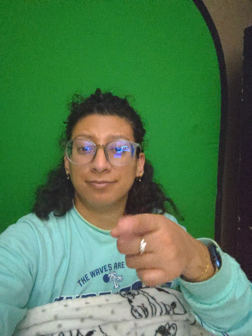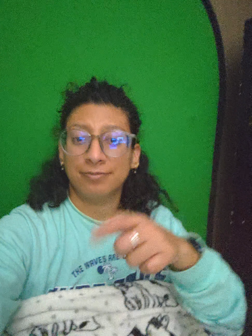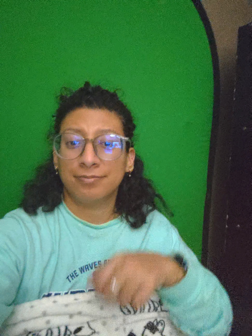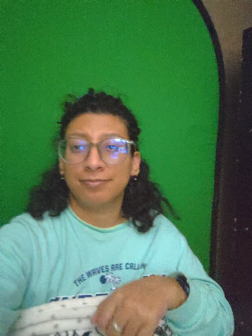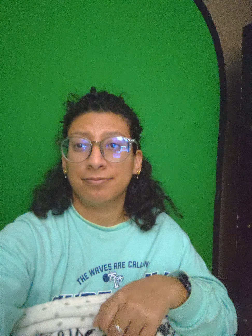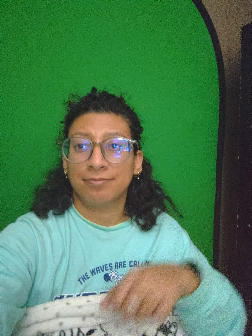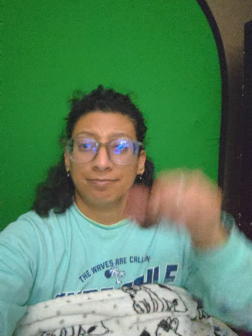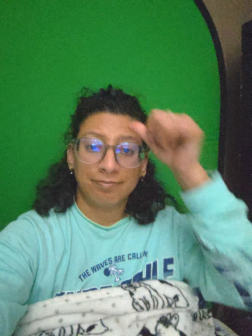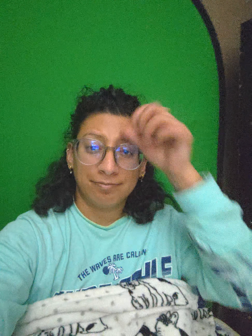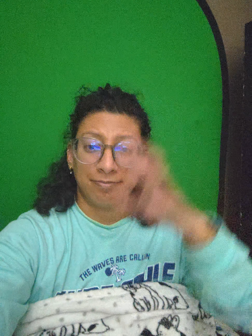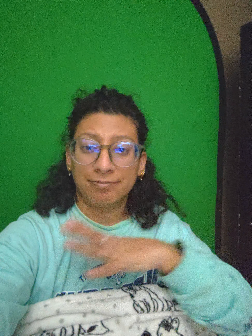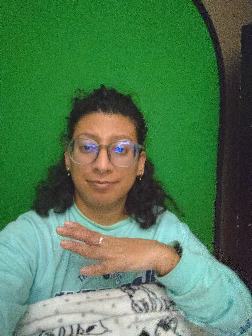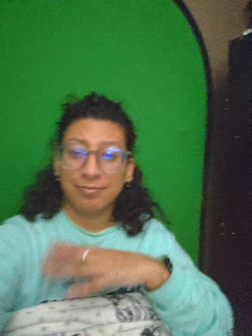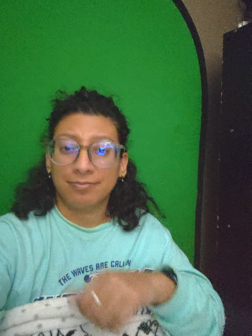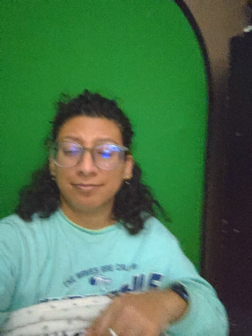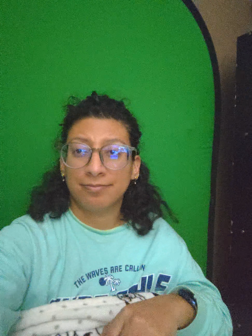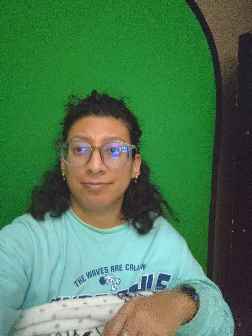man